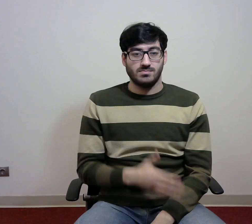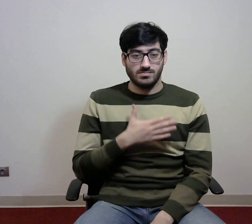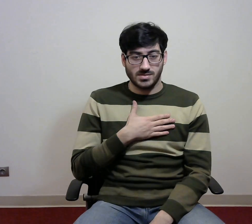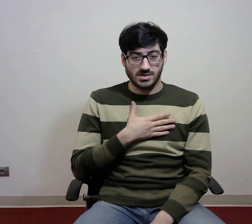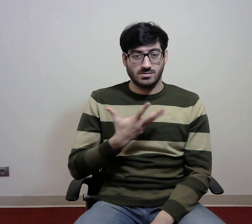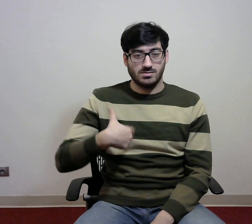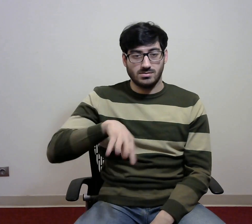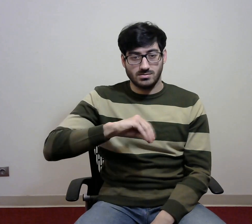biz